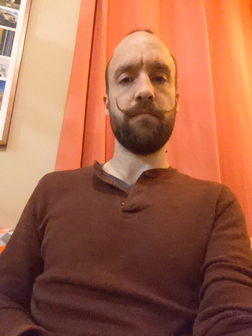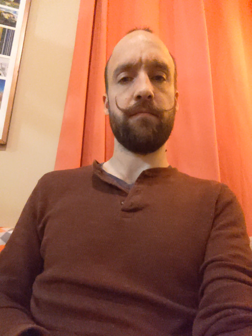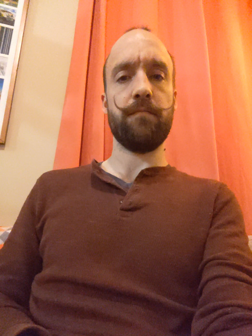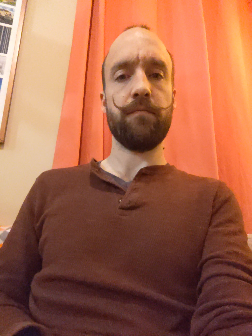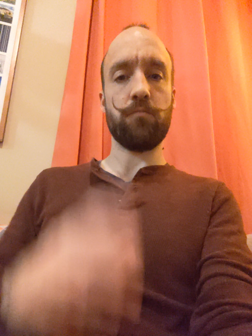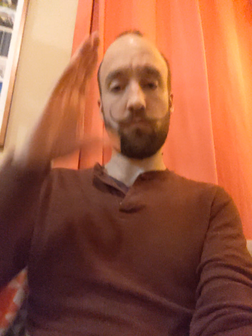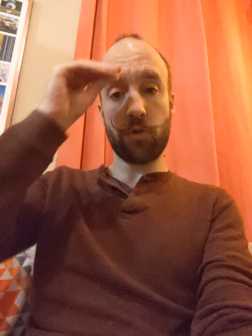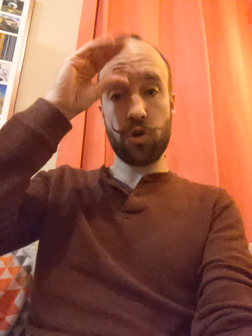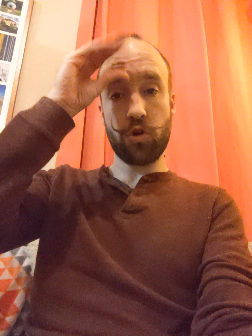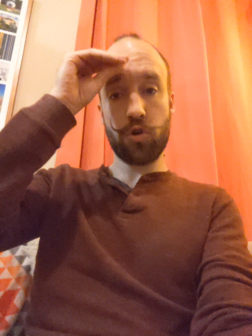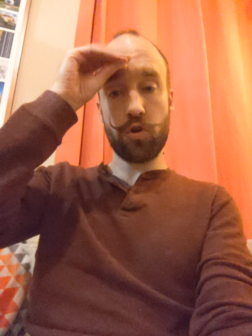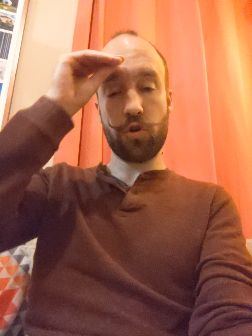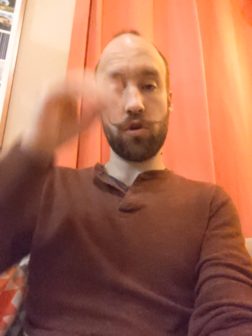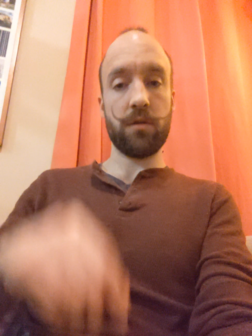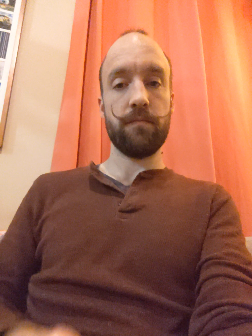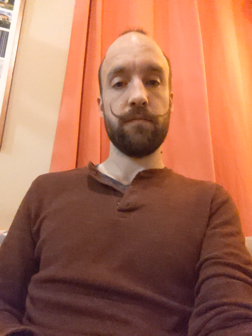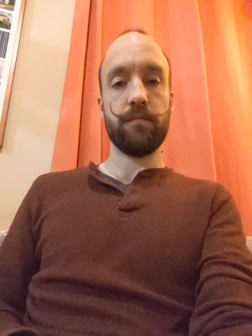boy